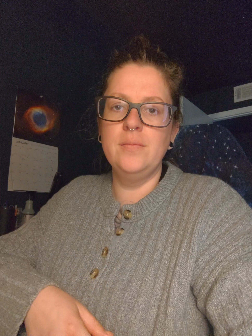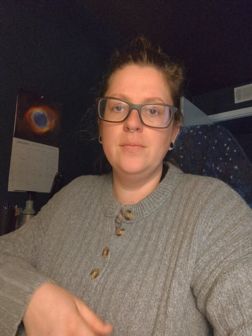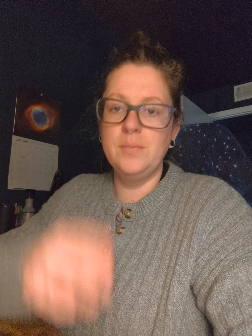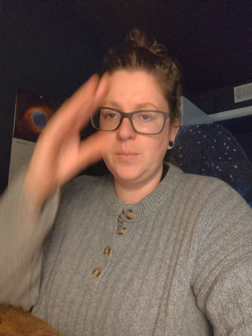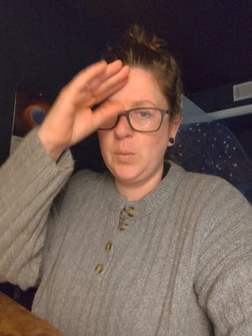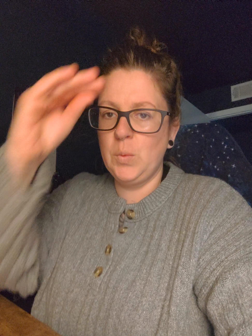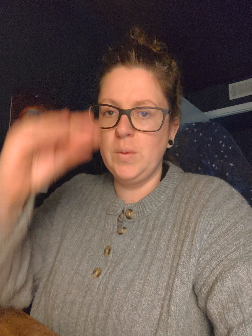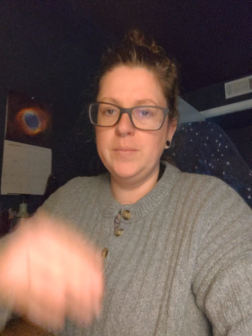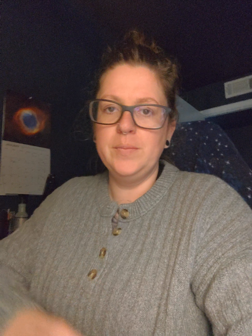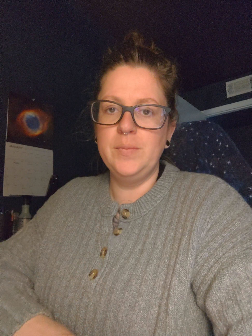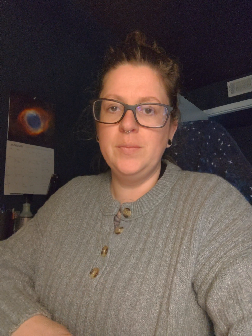boy